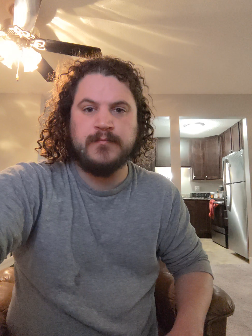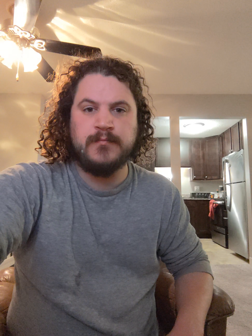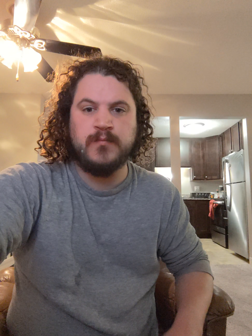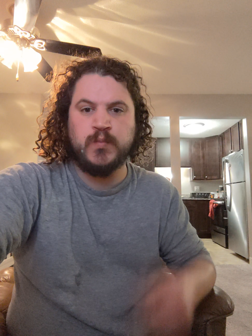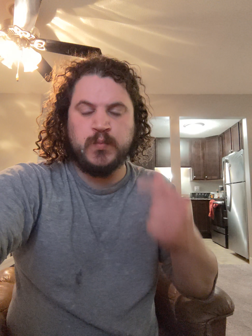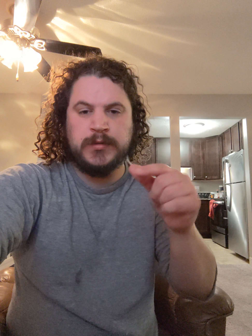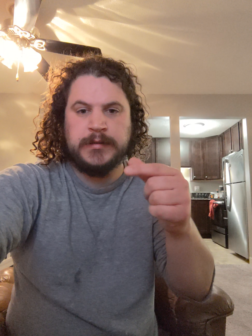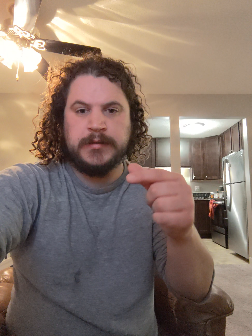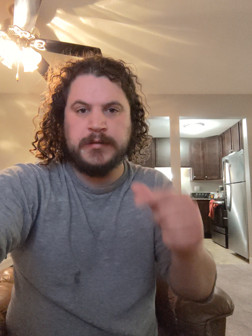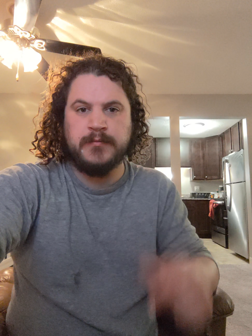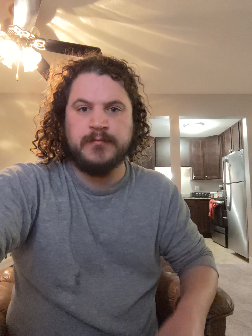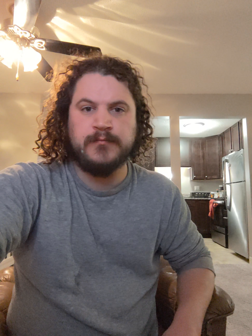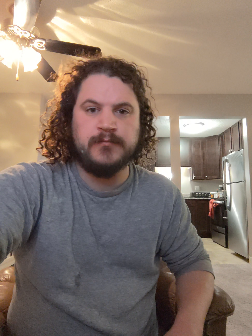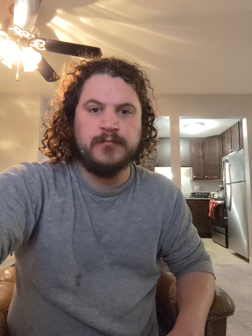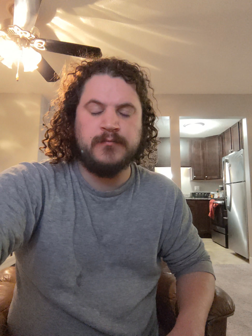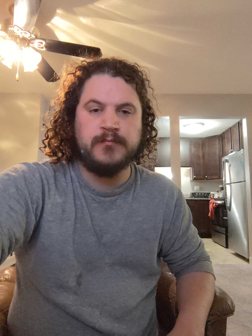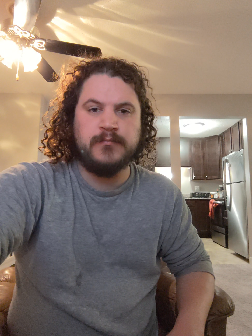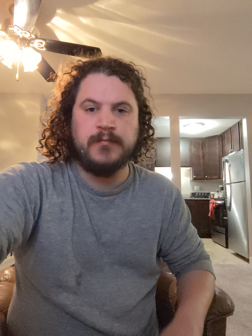green